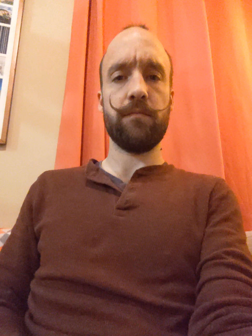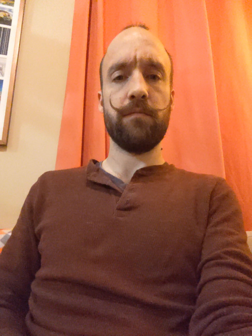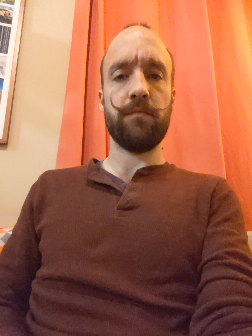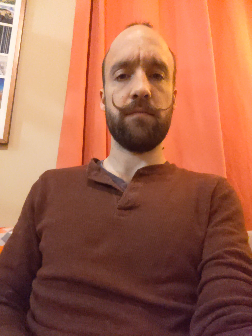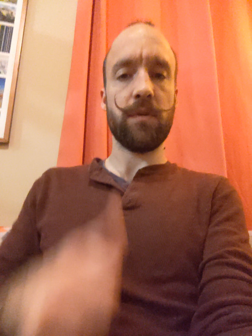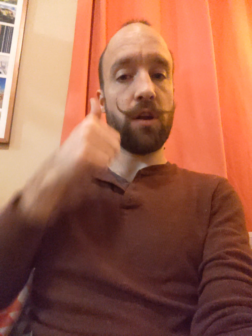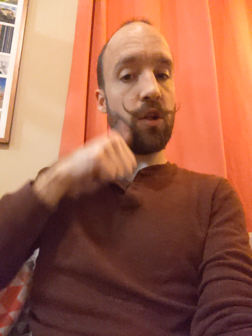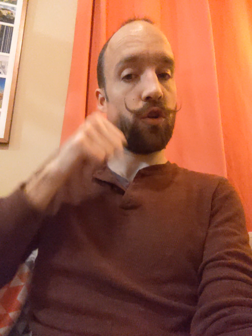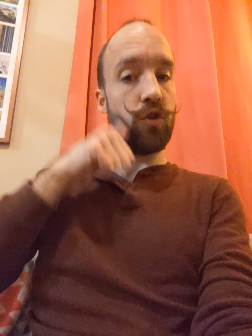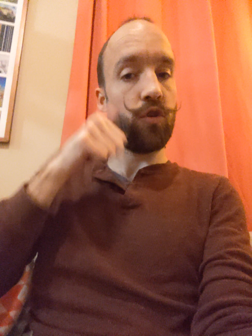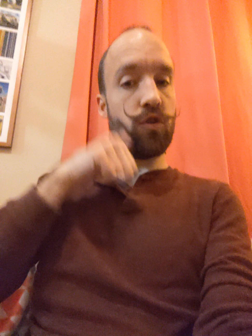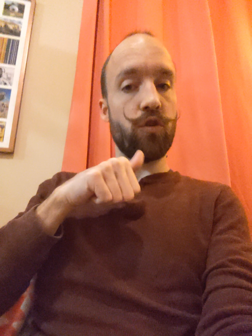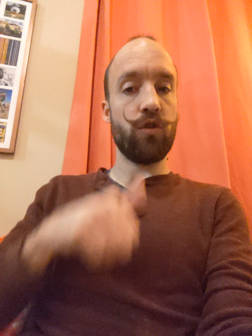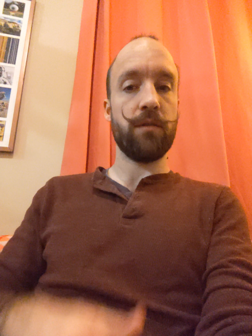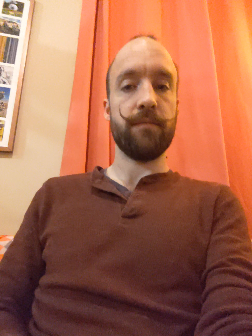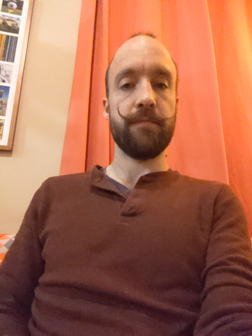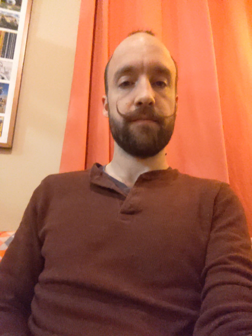girl